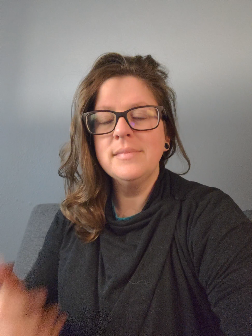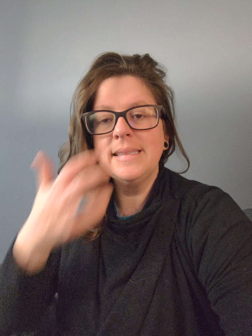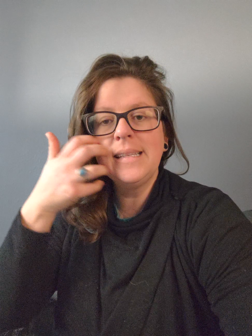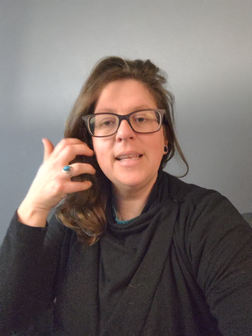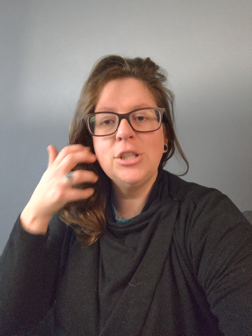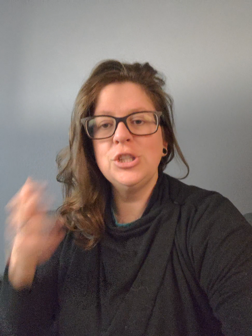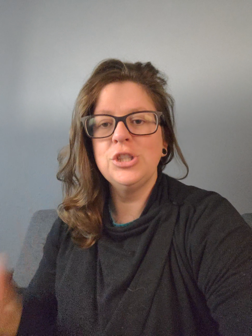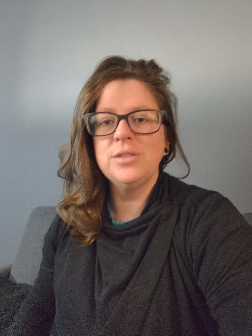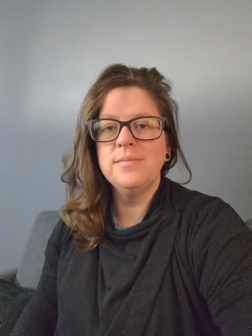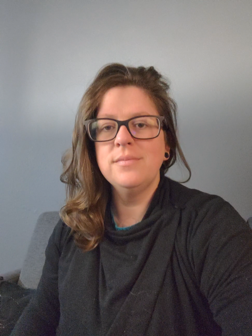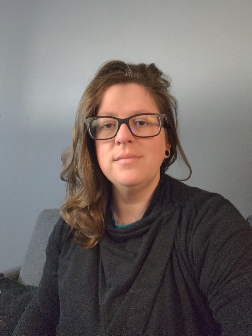tiger